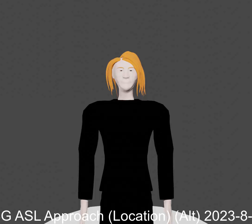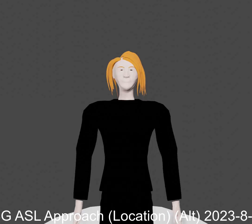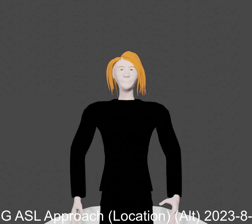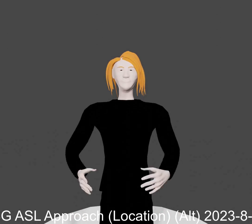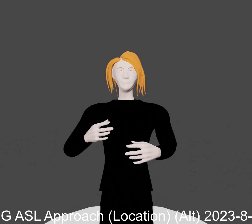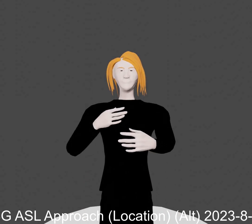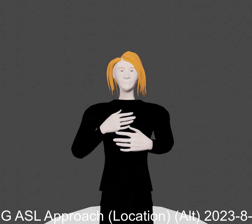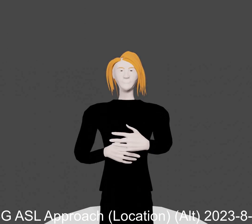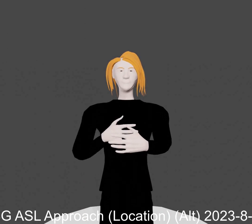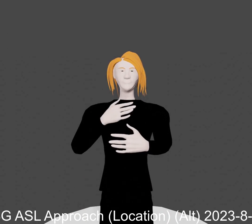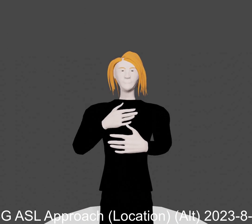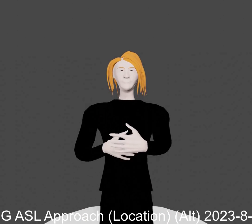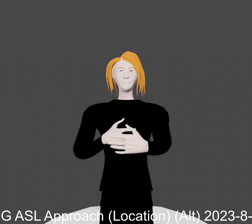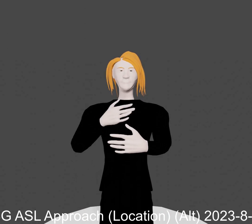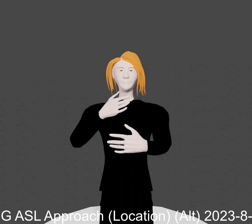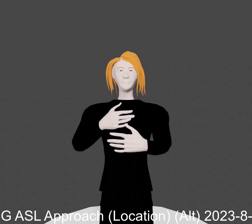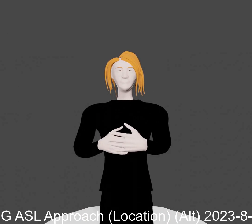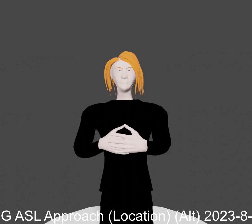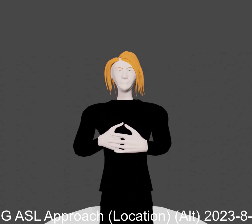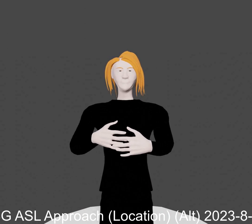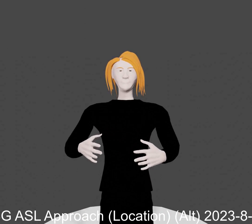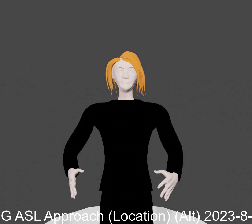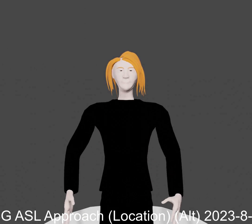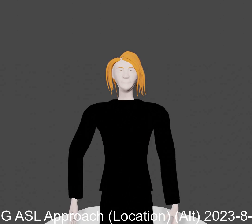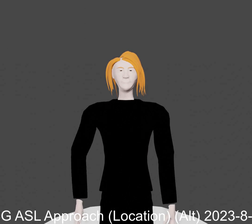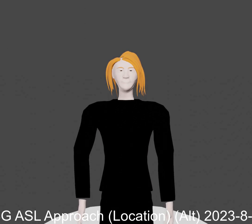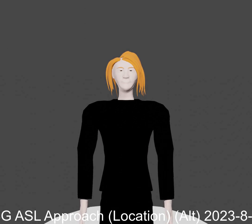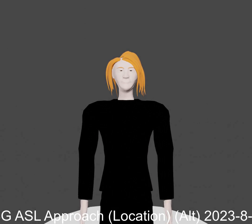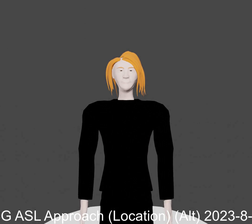Approach (Location)